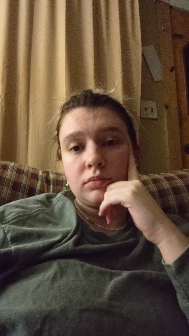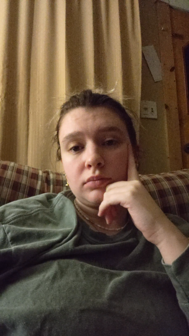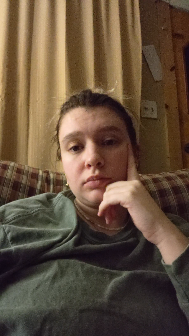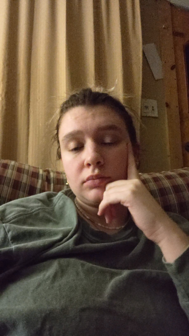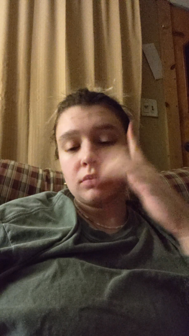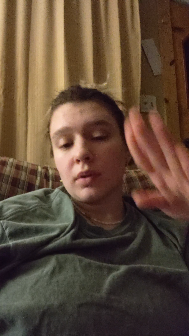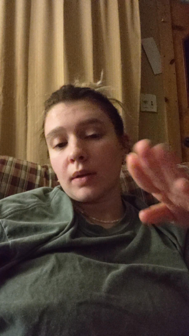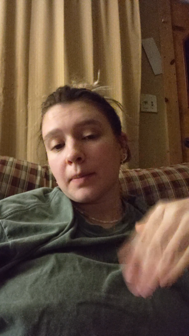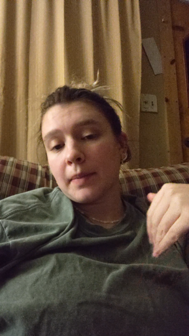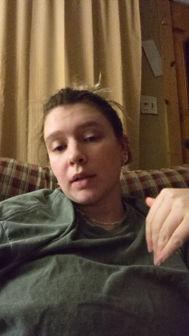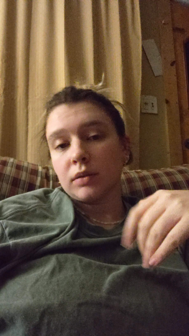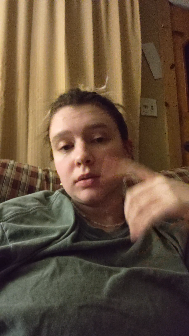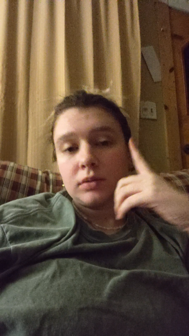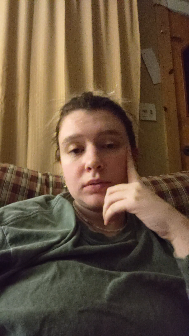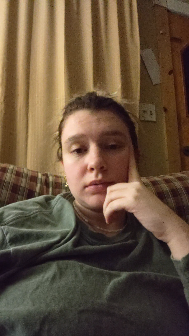pants